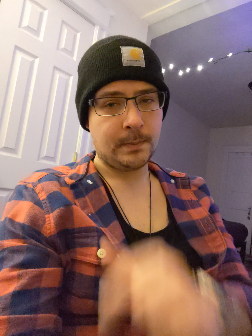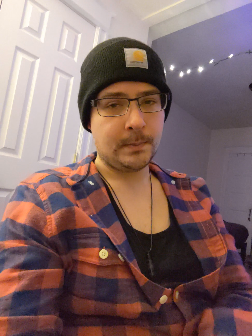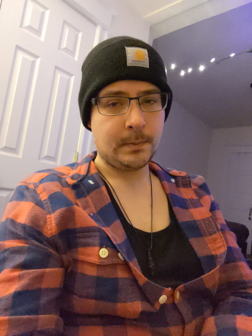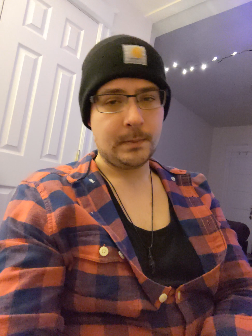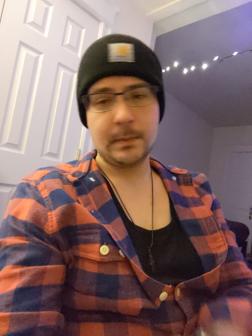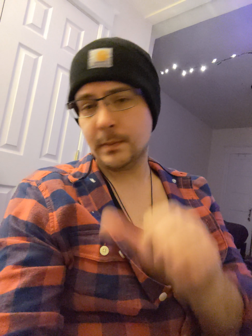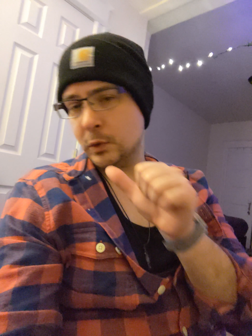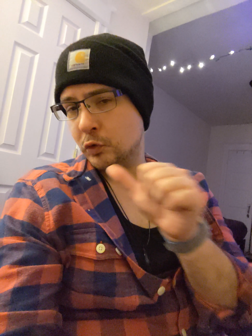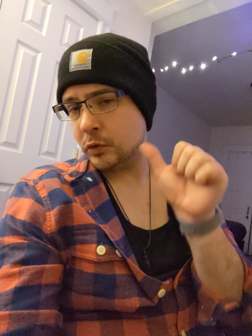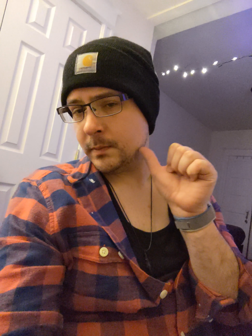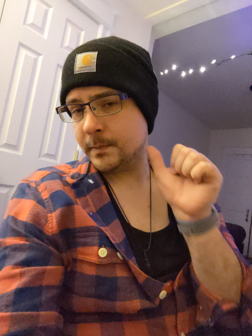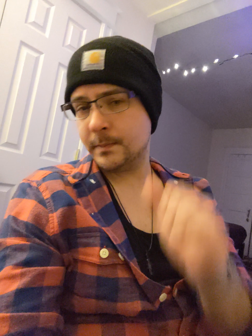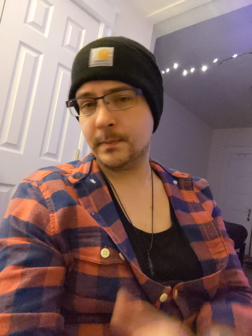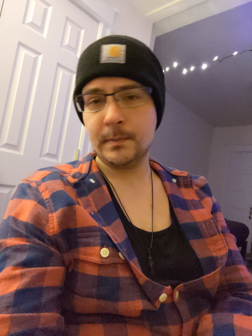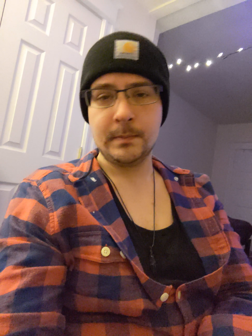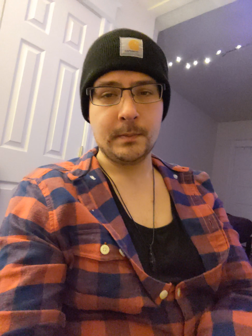yesterday